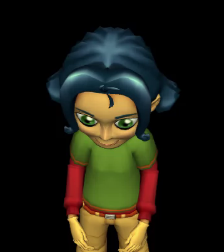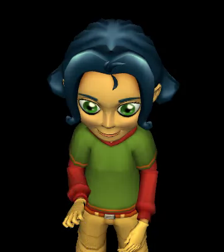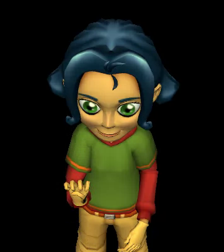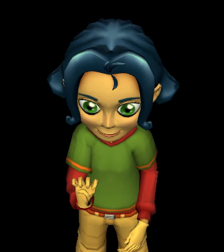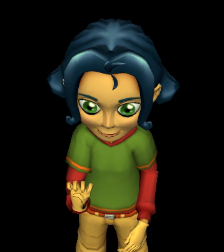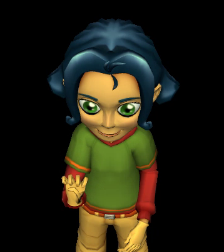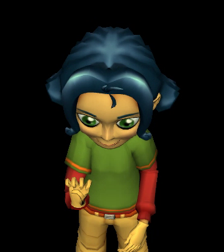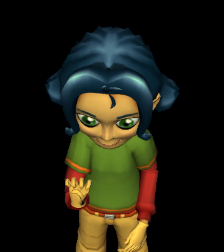أوروبا